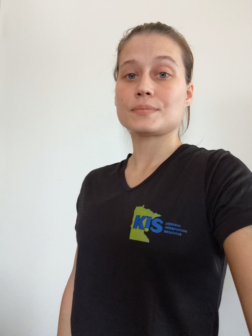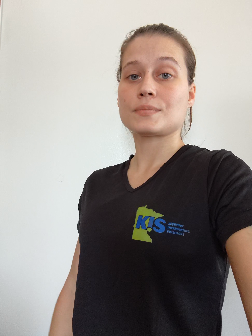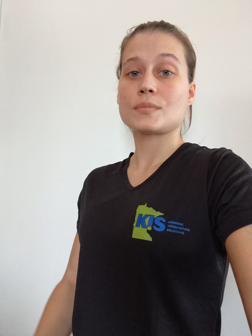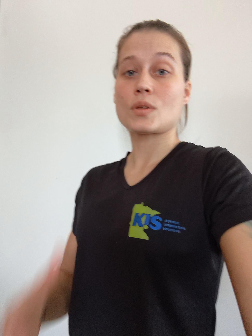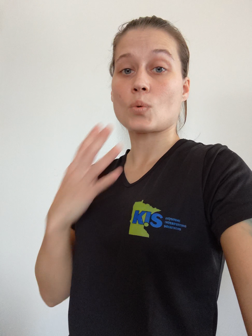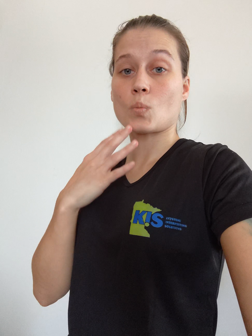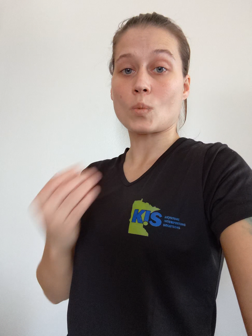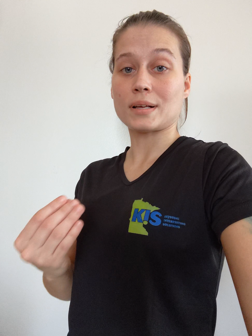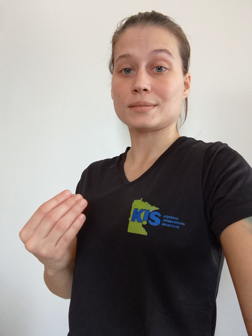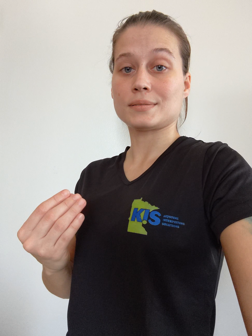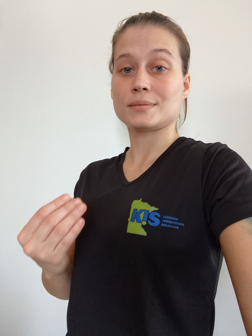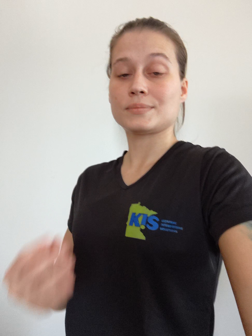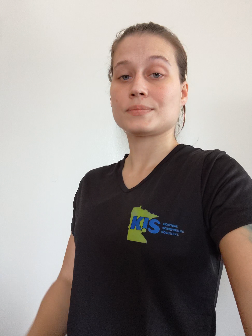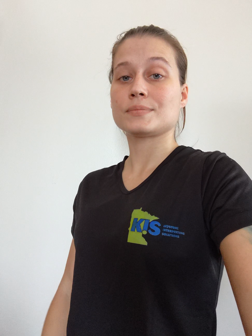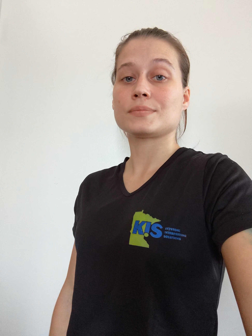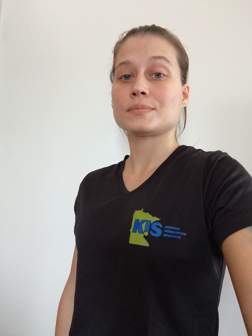wet